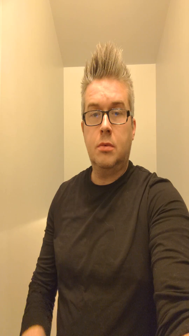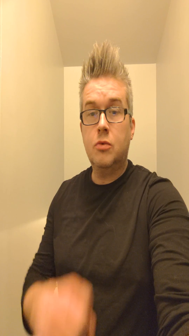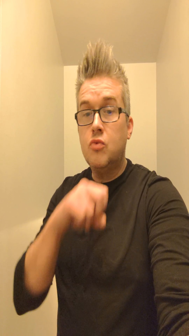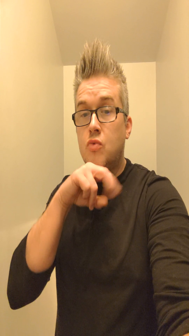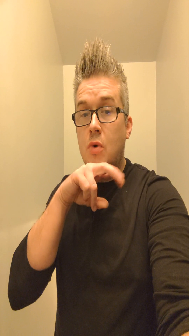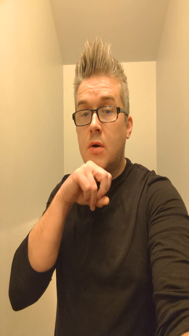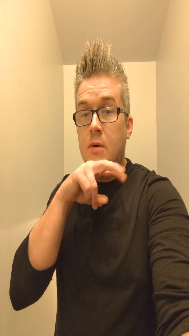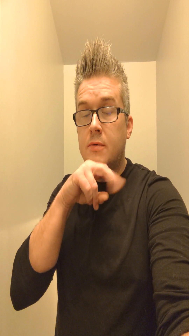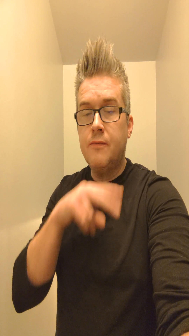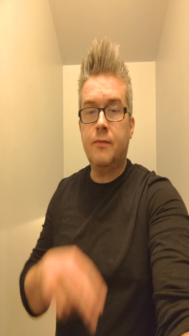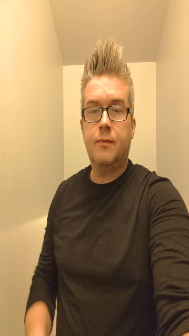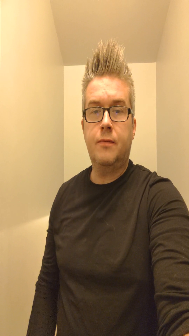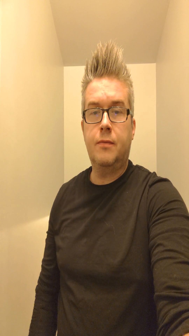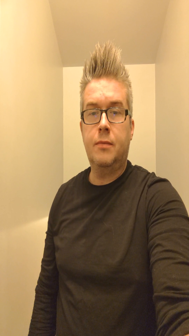frog